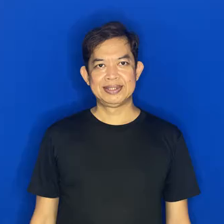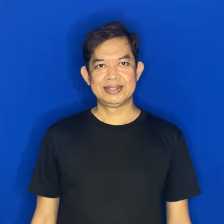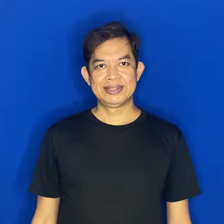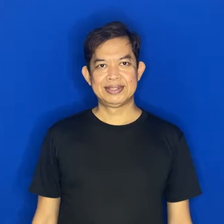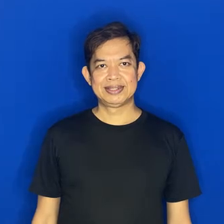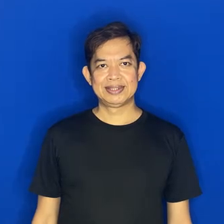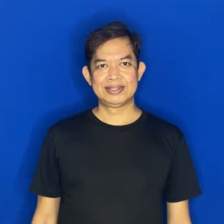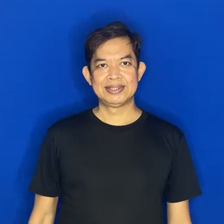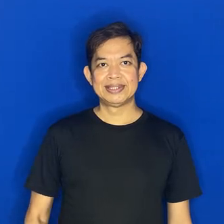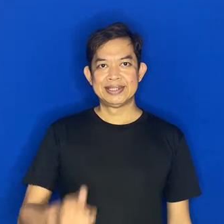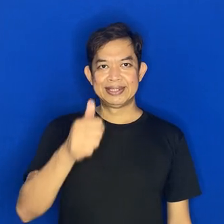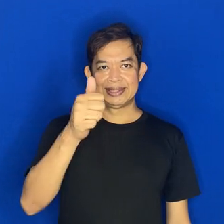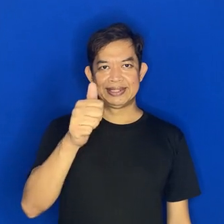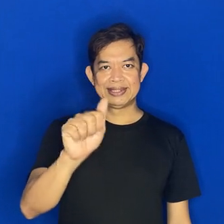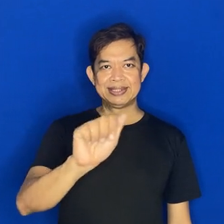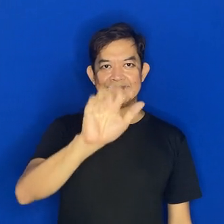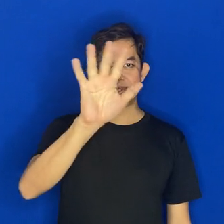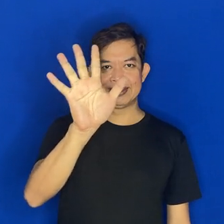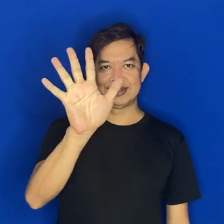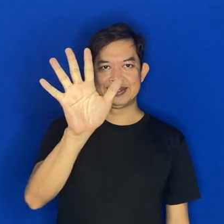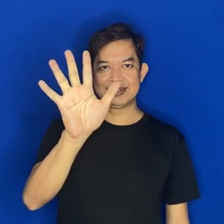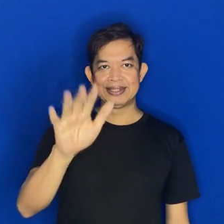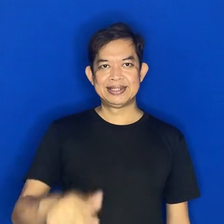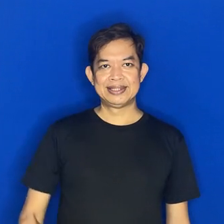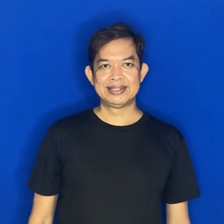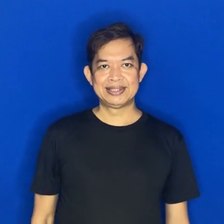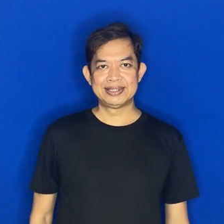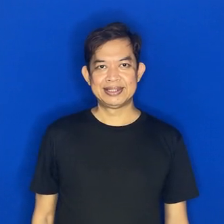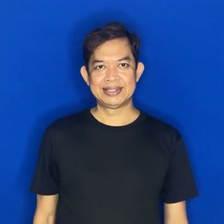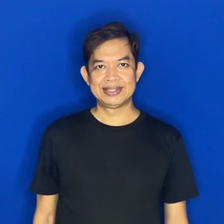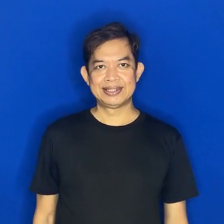good morning